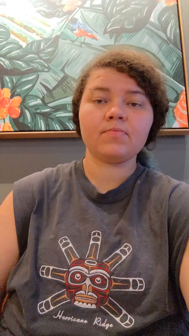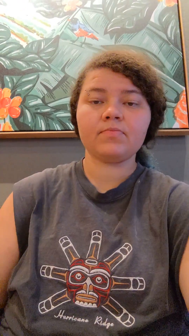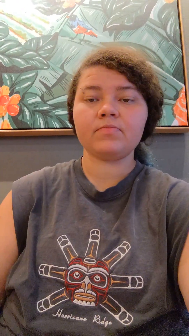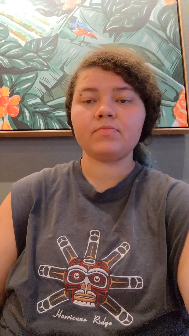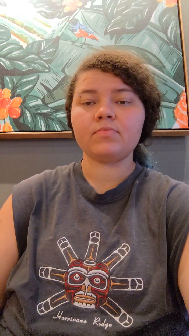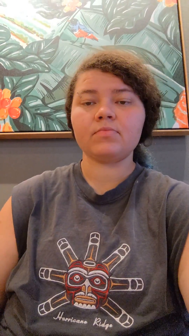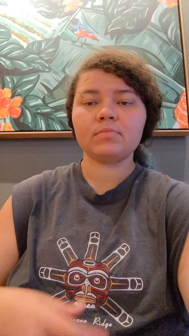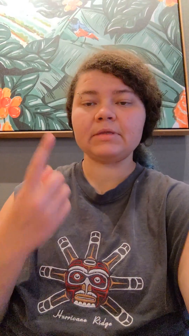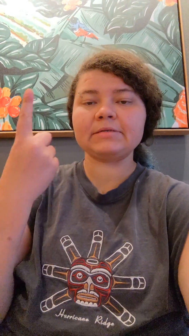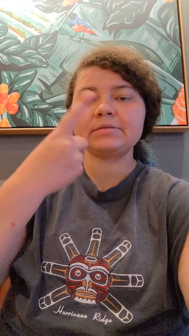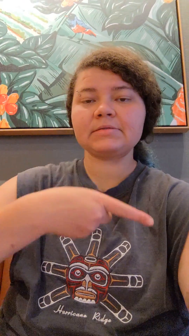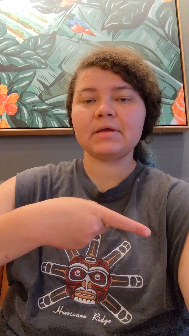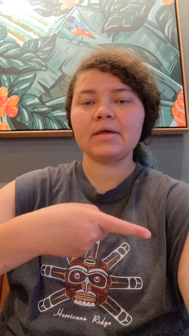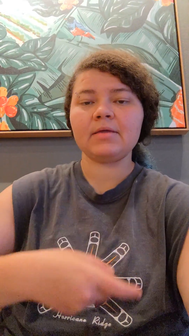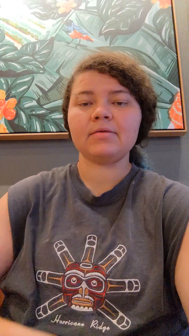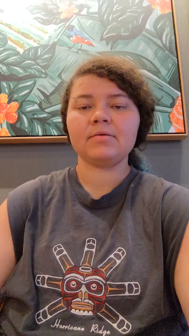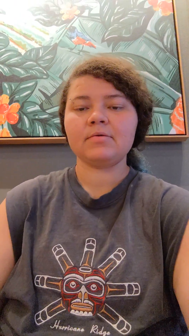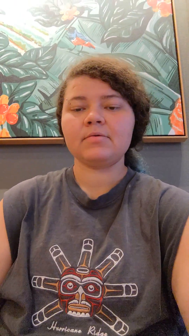day